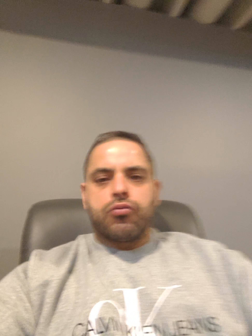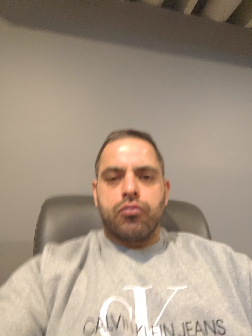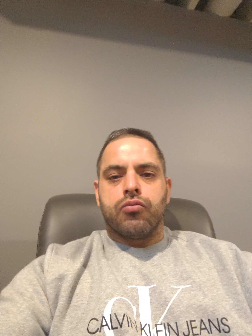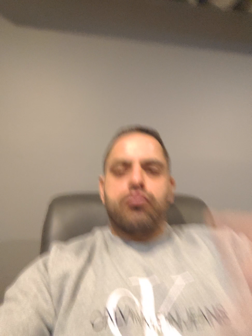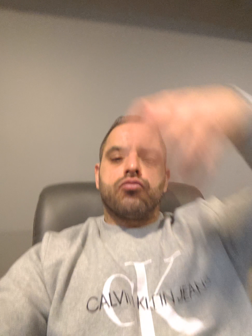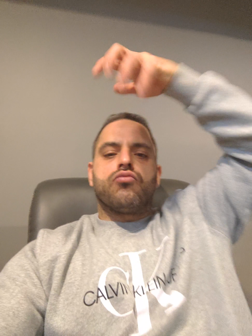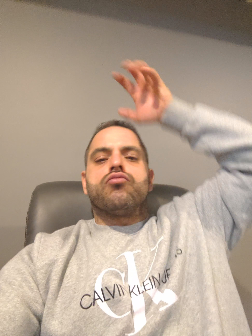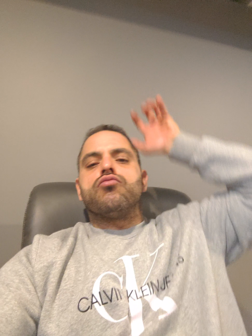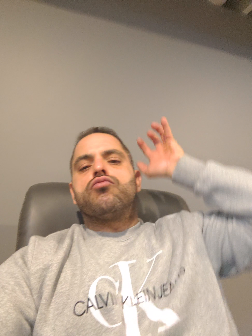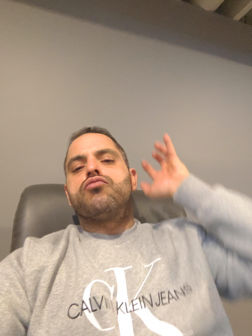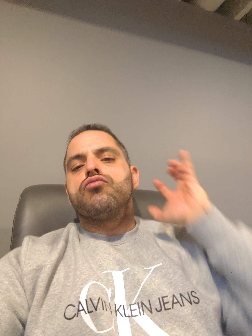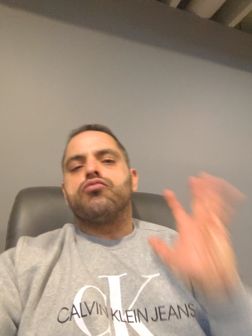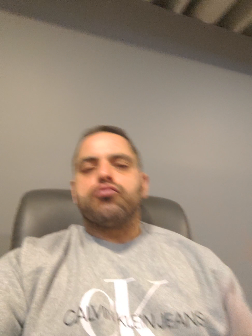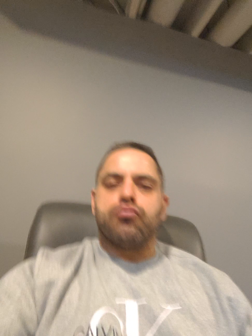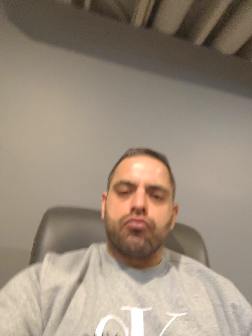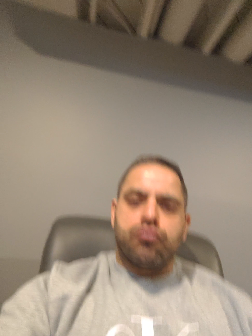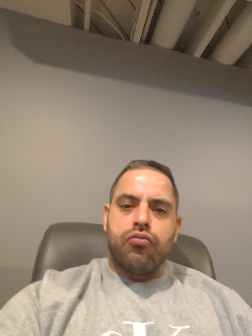lion